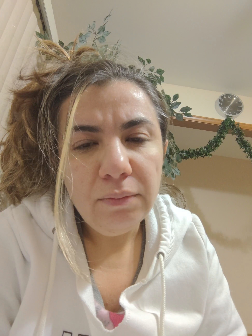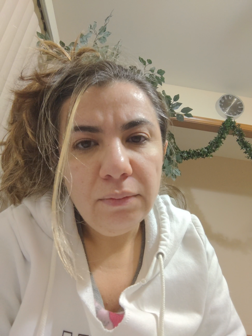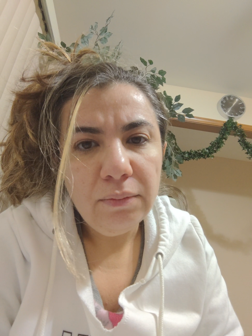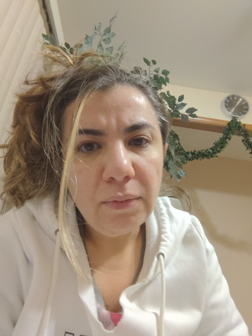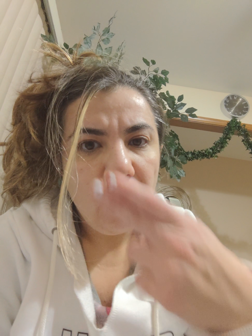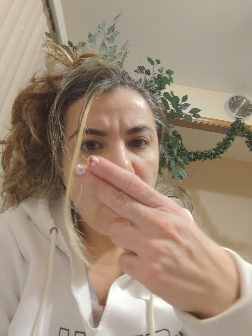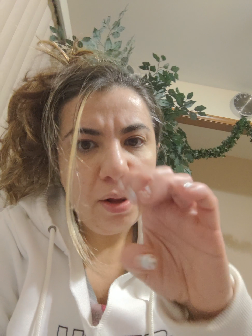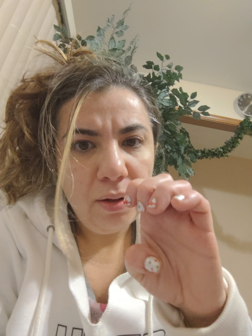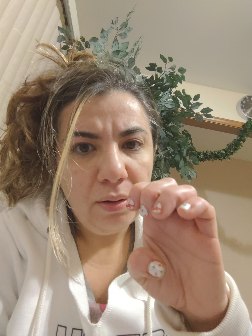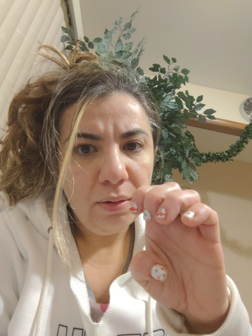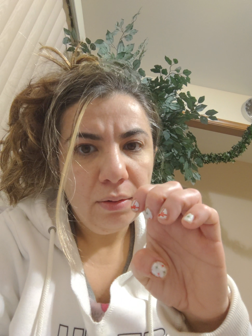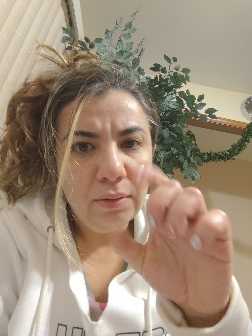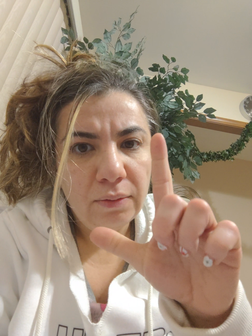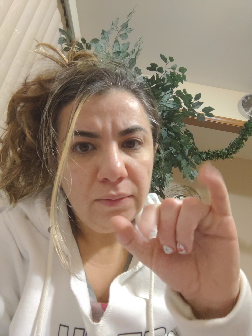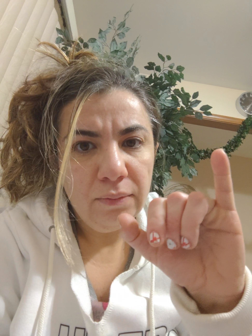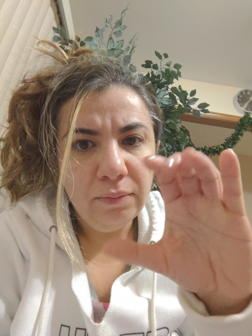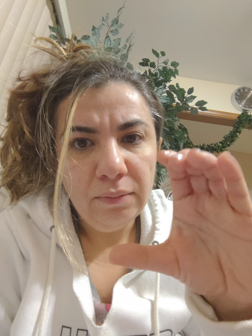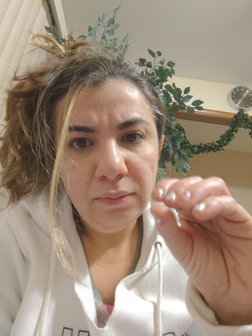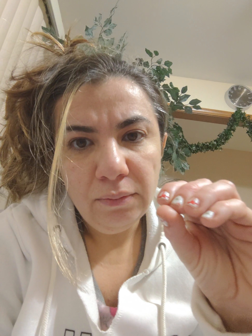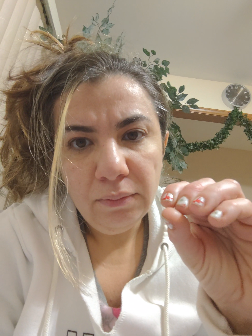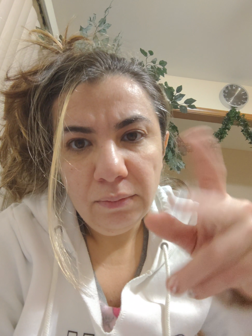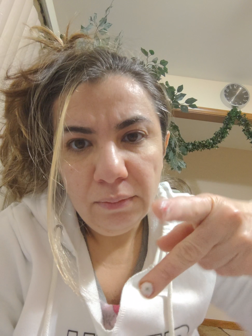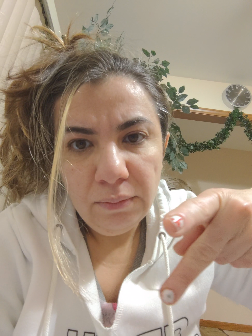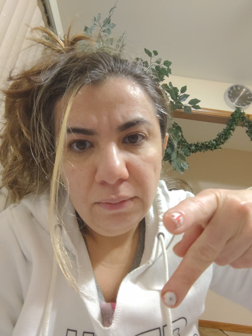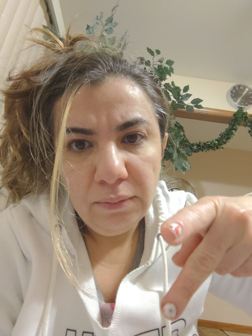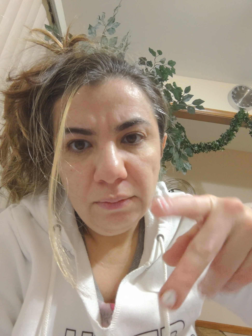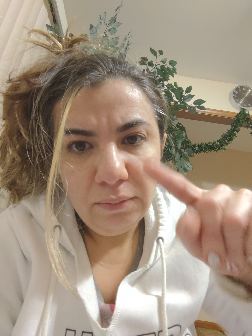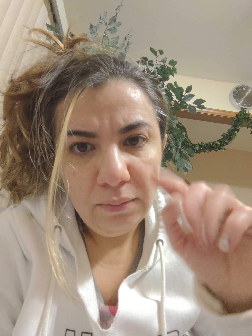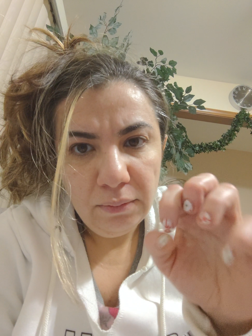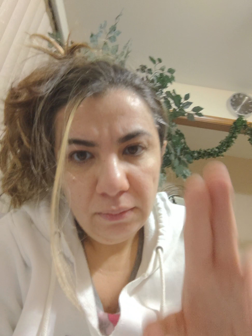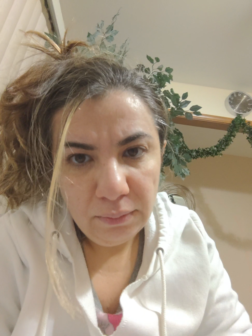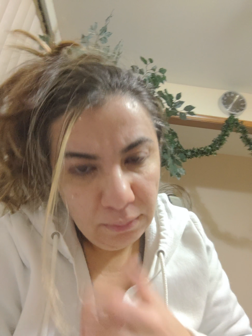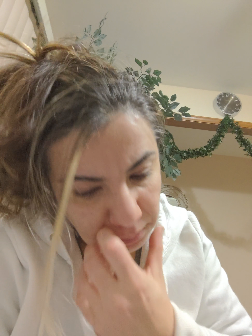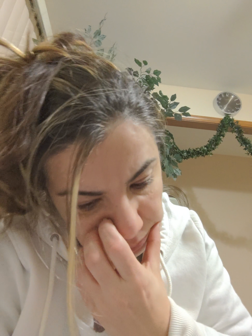helicopter